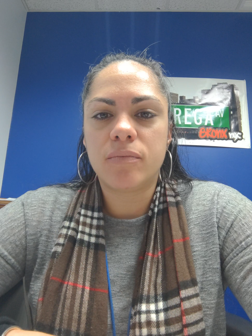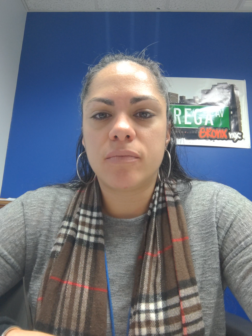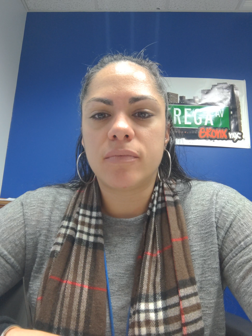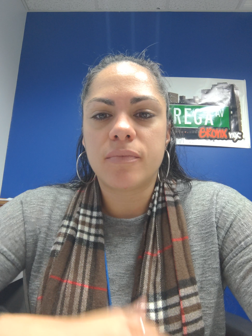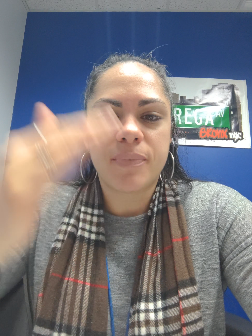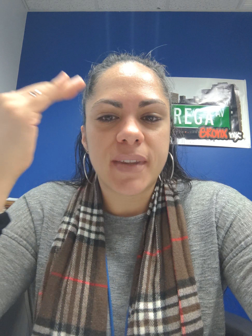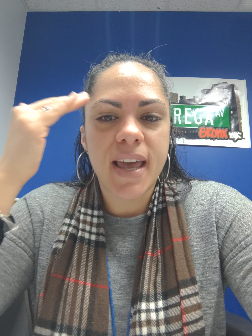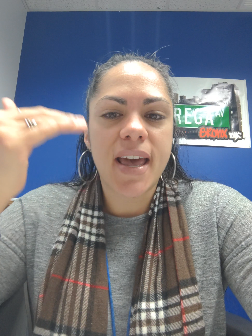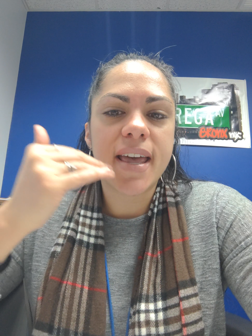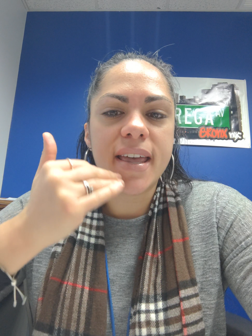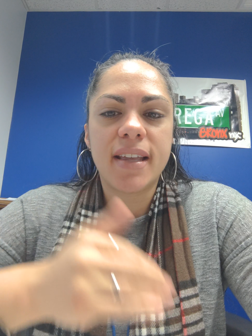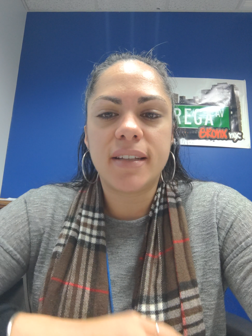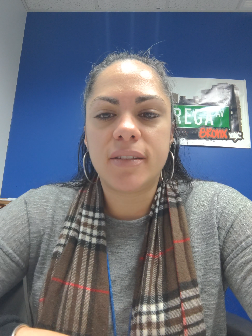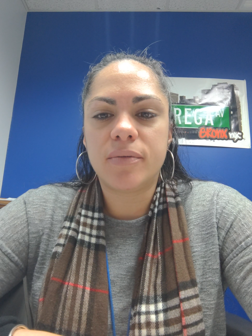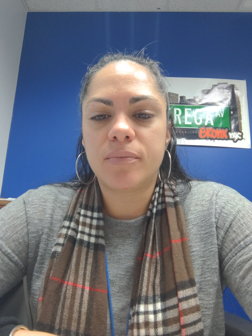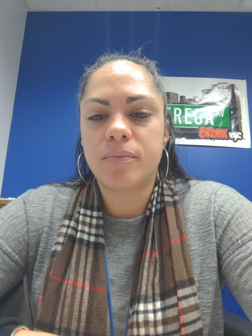head